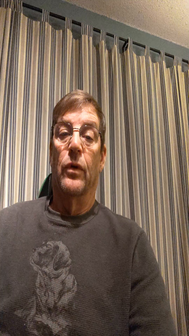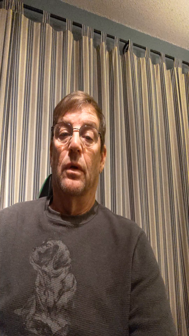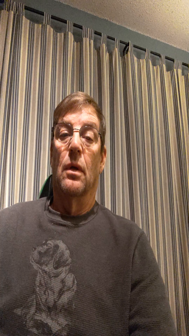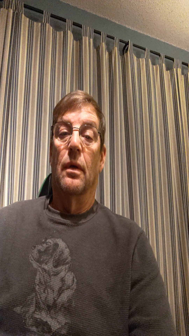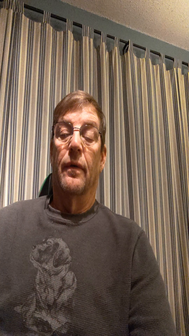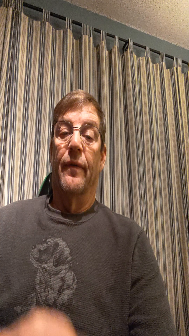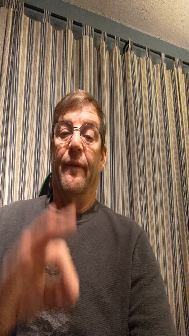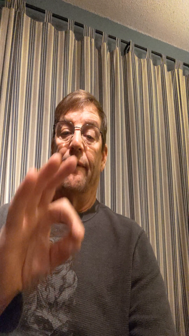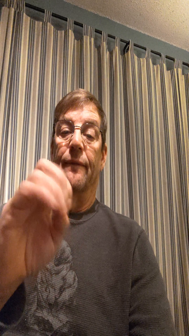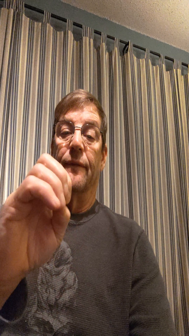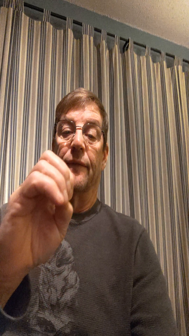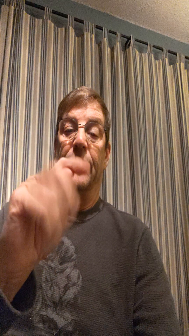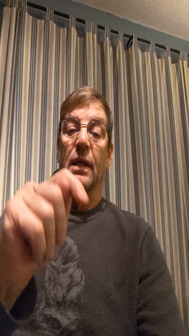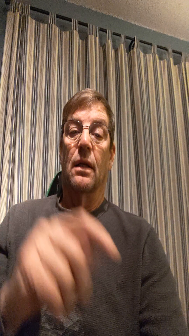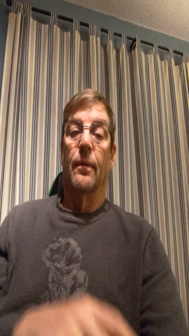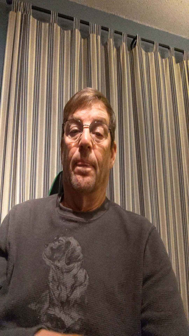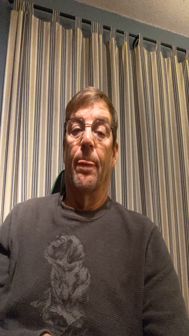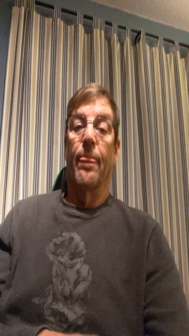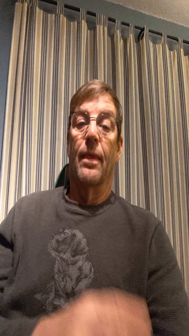feet